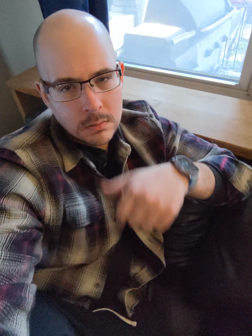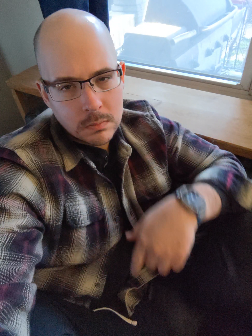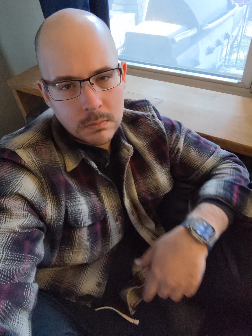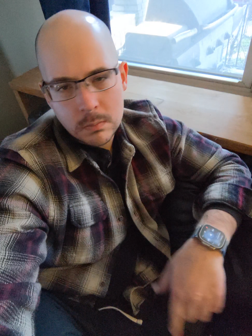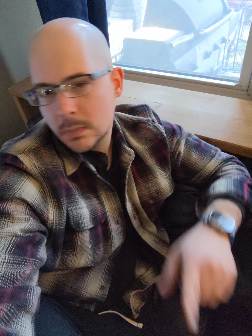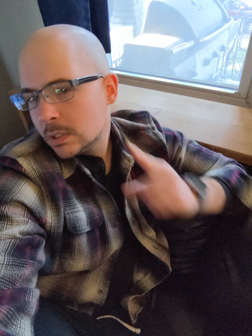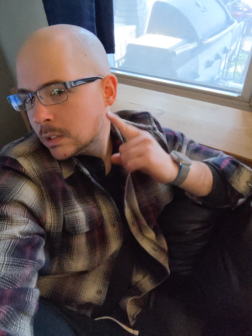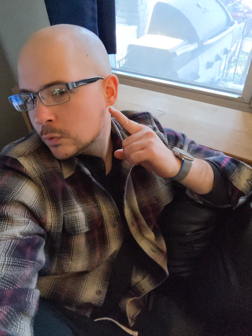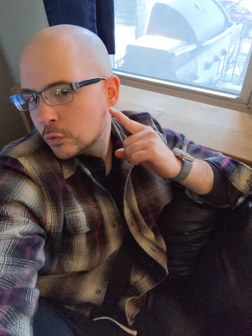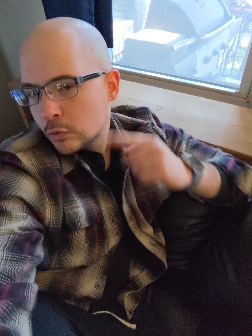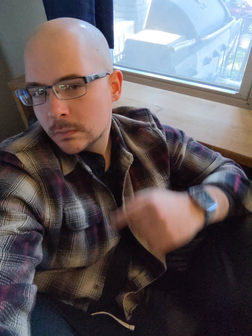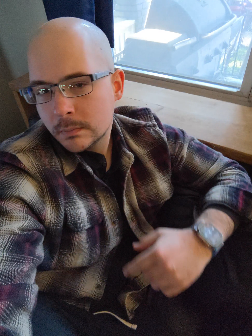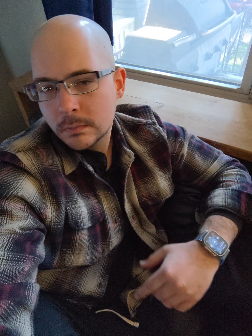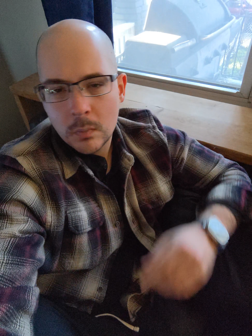ear